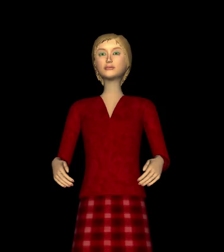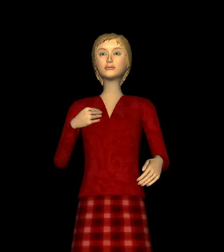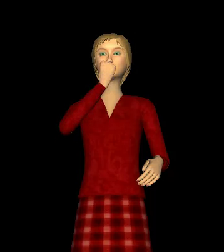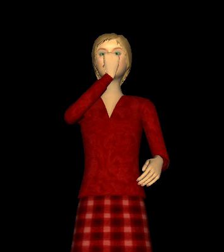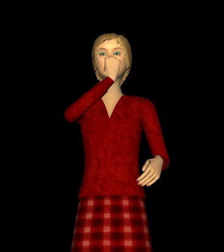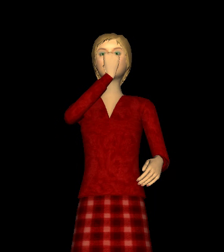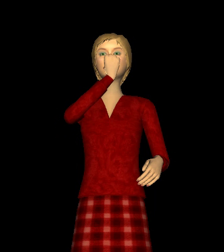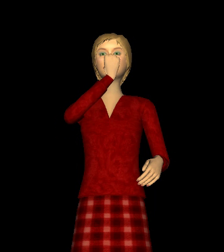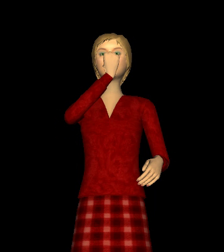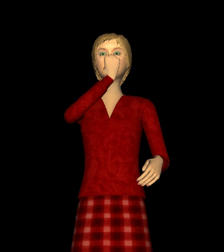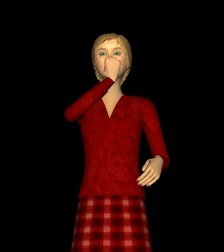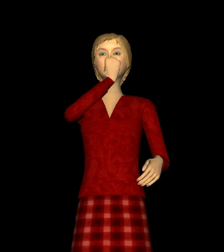طعام